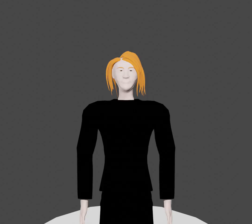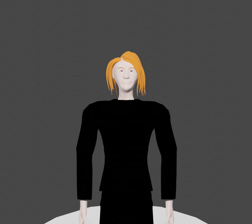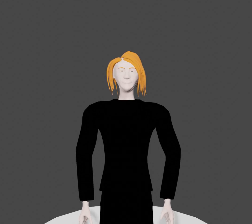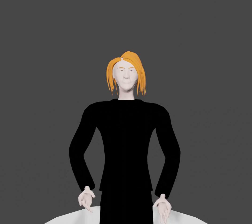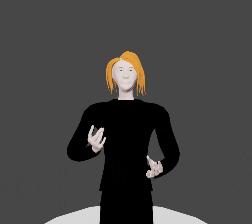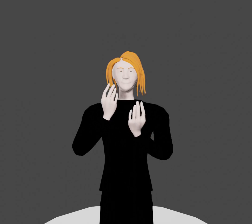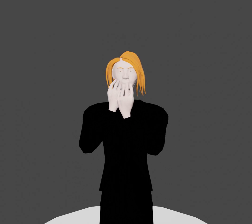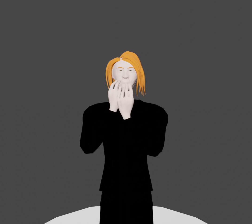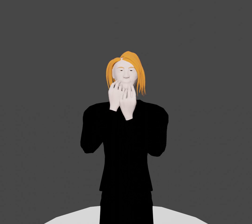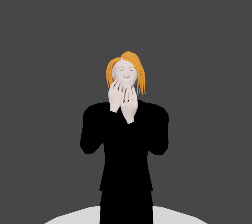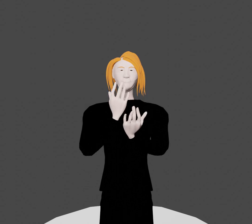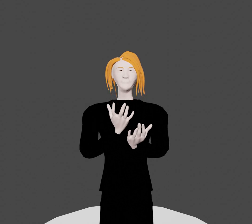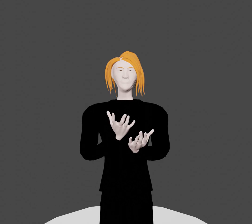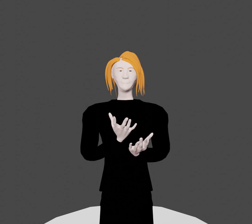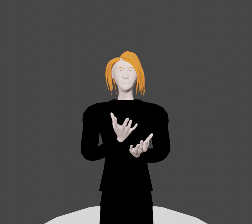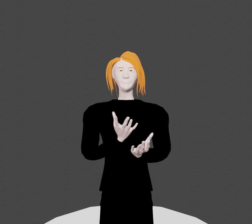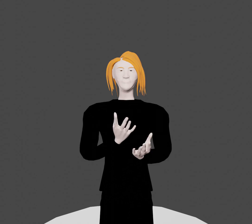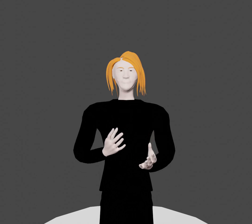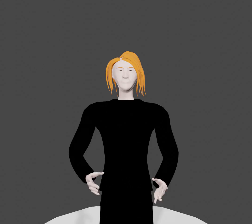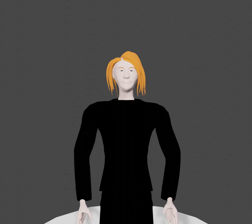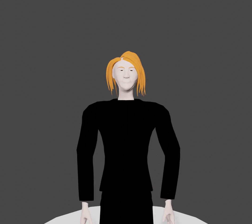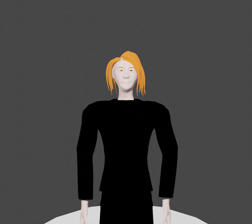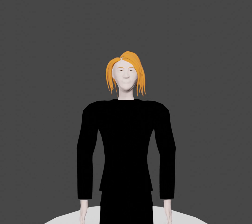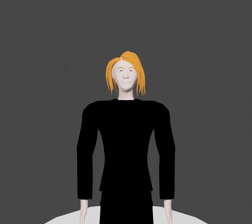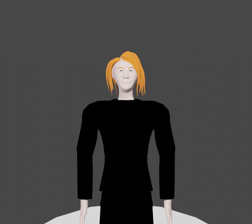Alert (Inform)